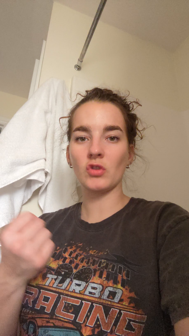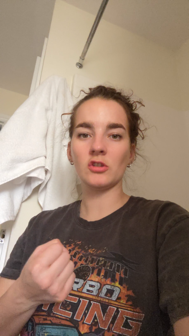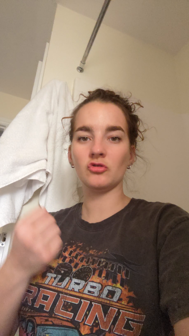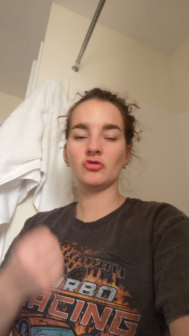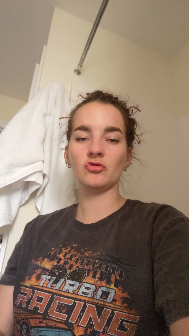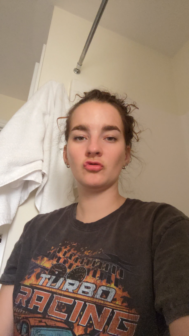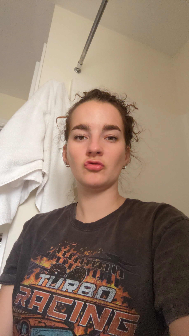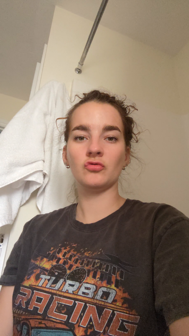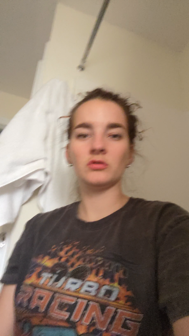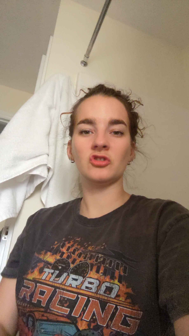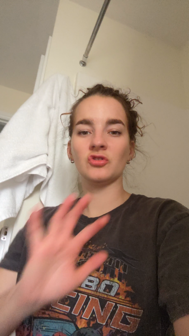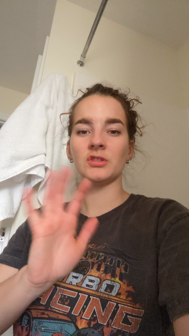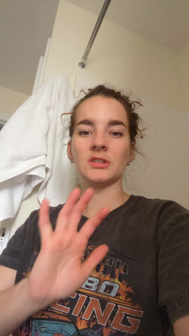cheese